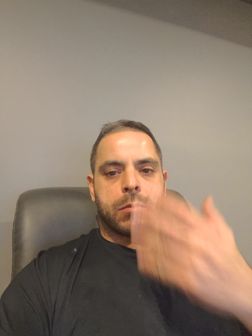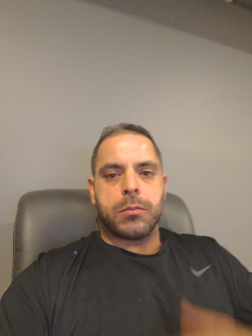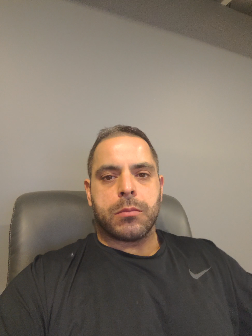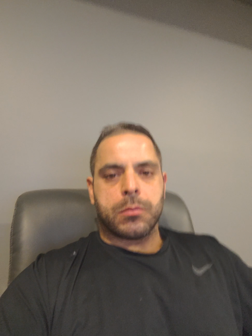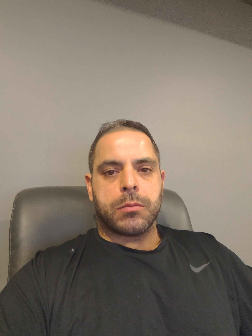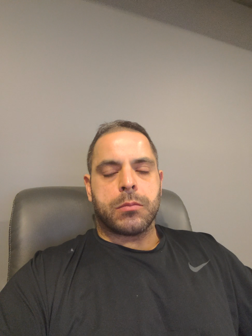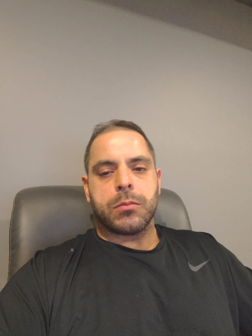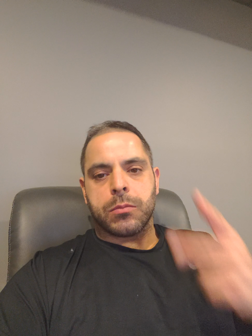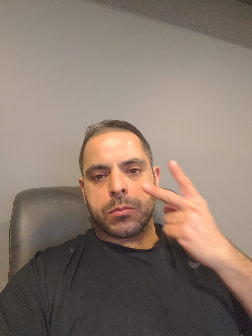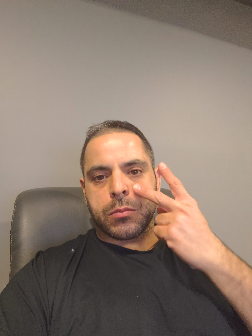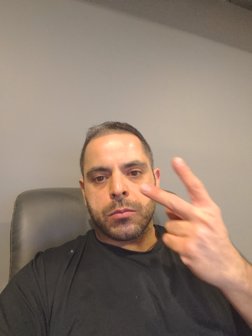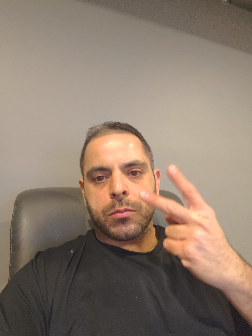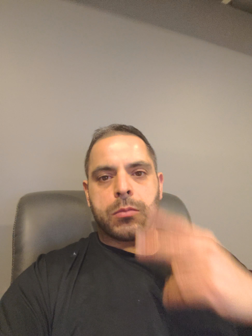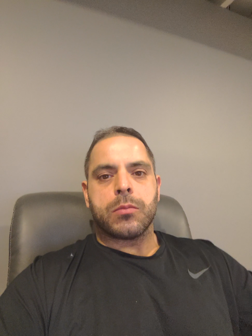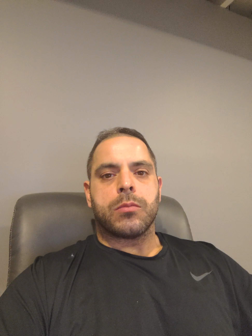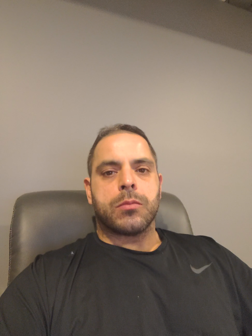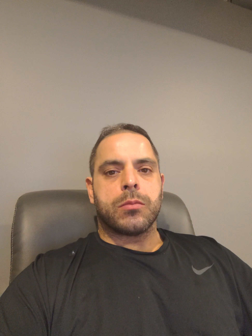see